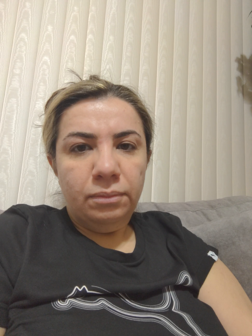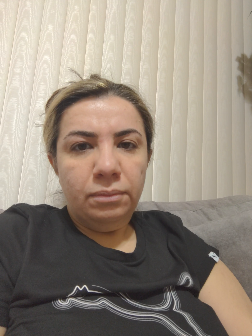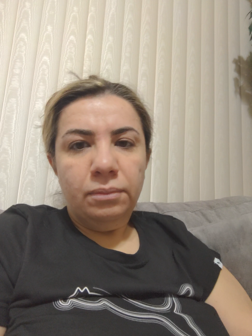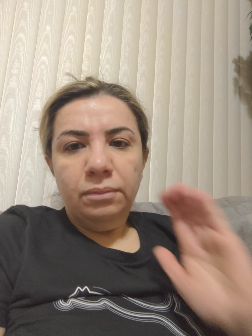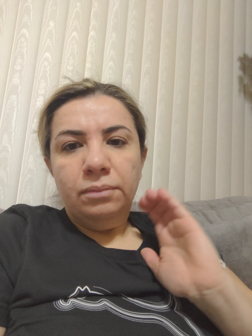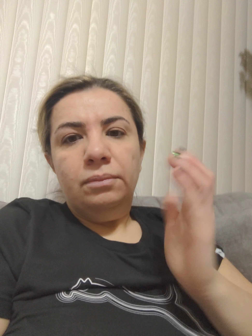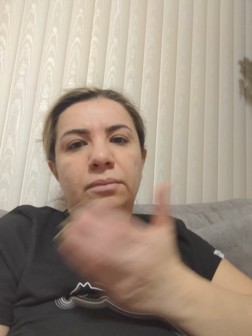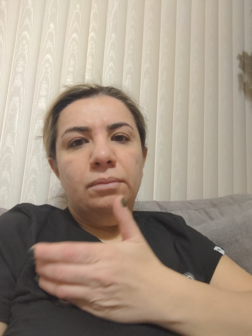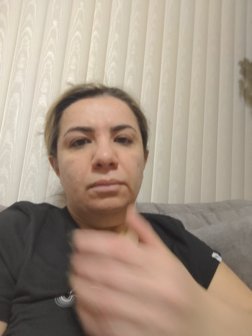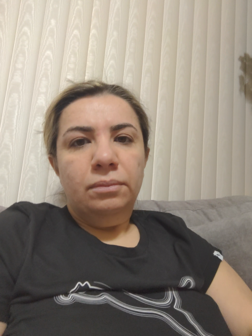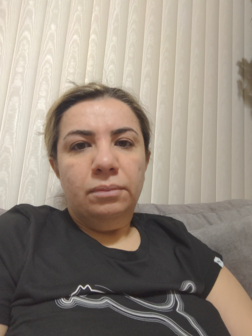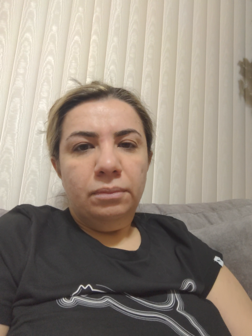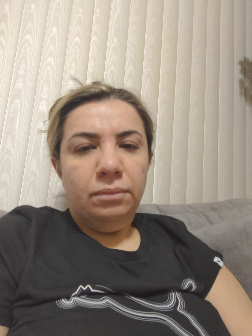we